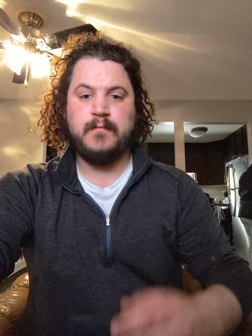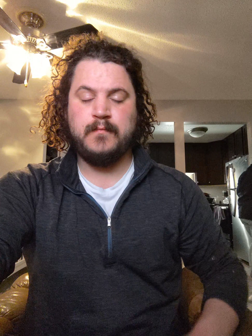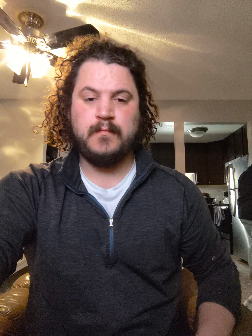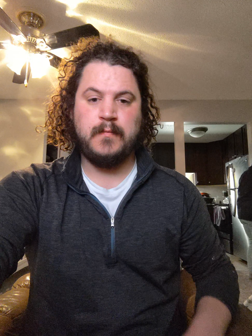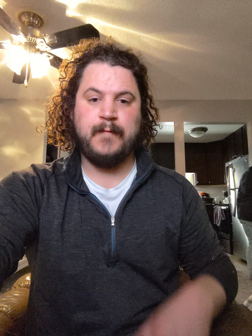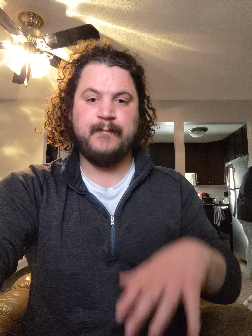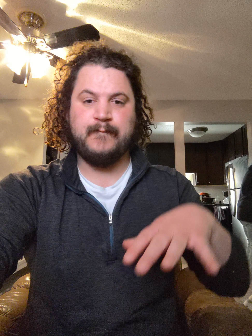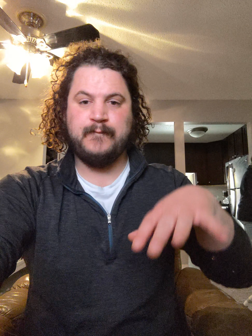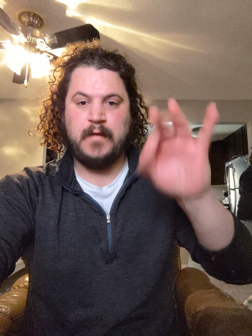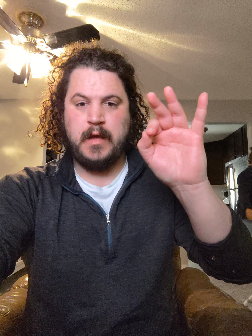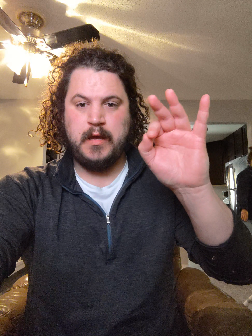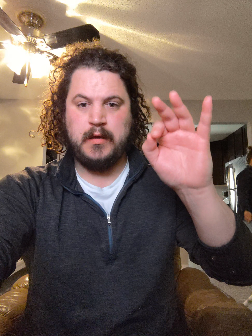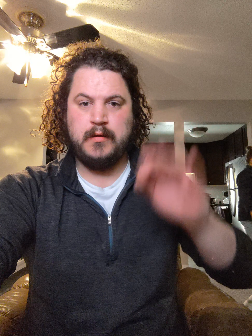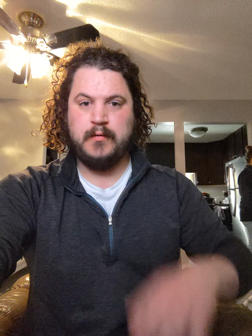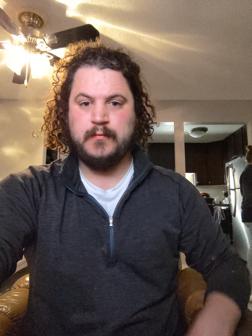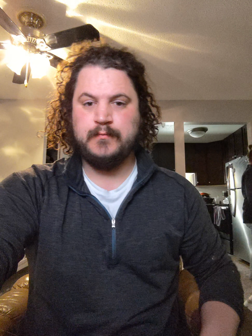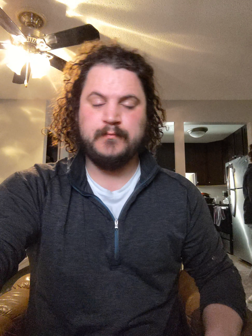find